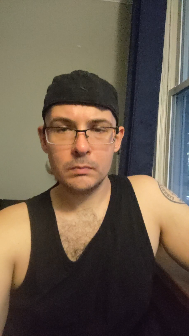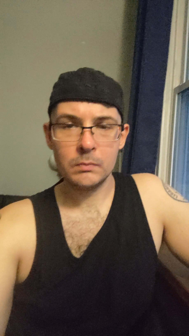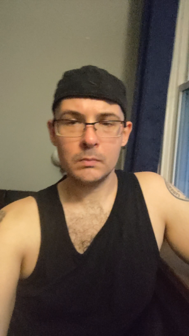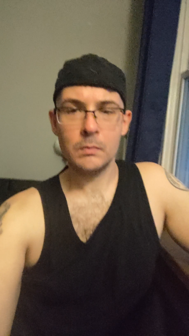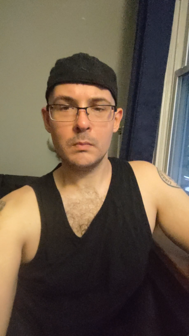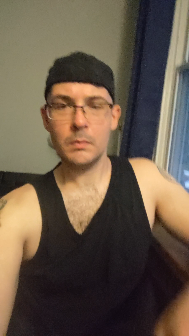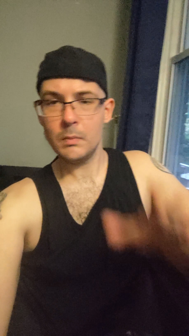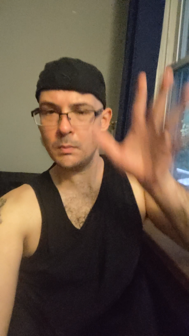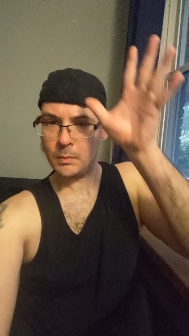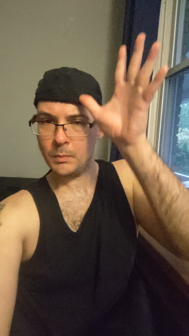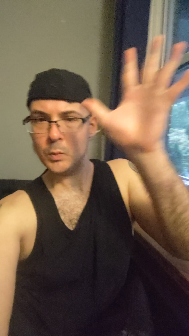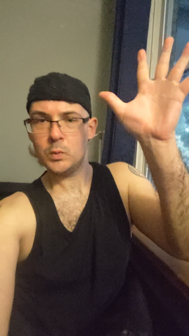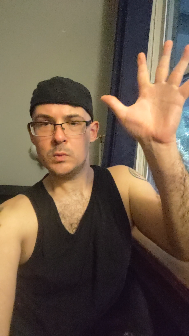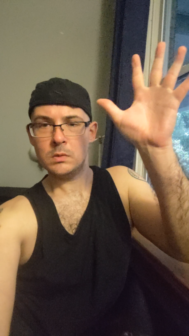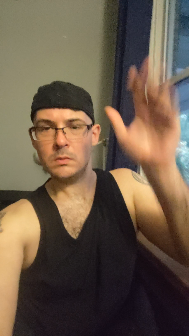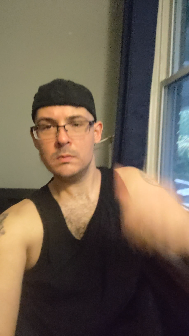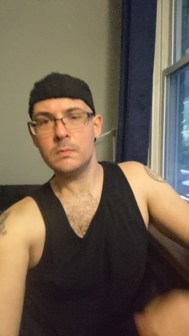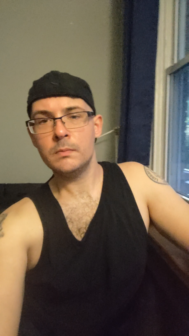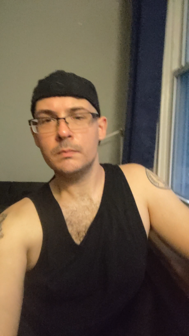moose